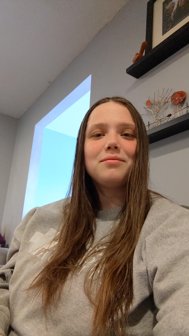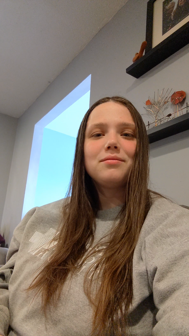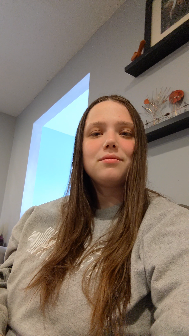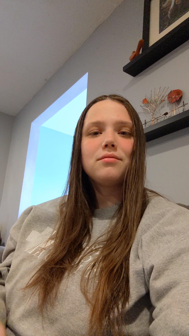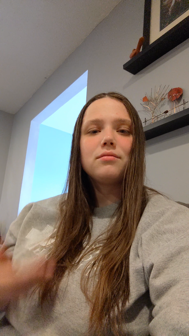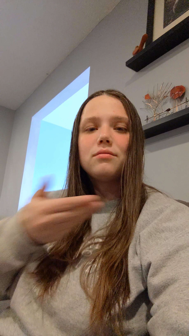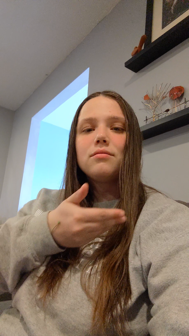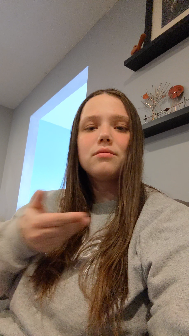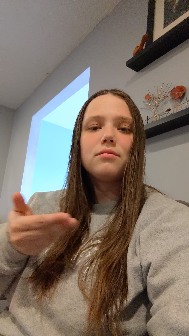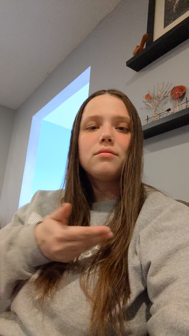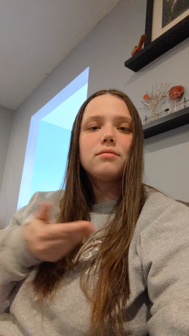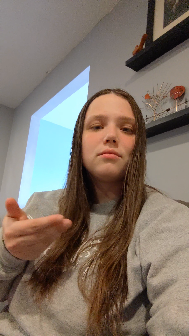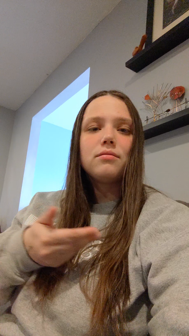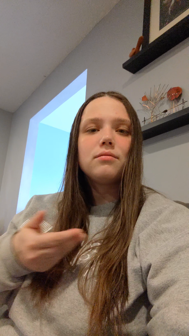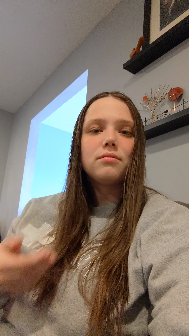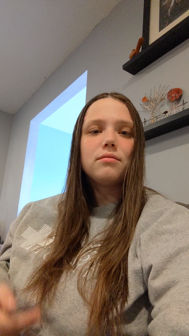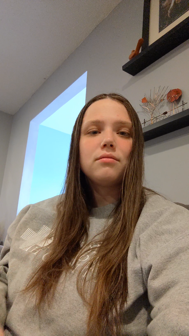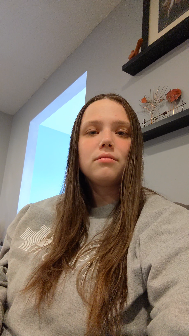baby